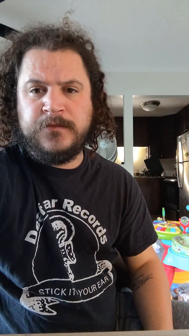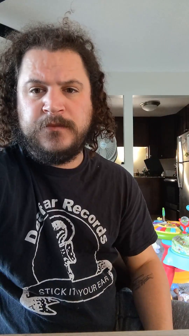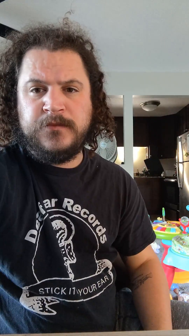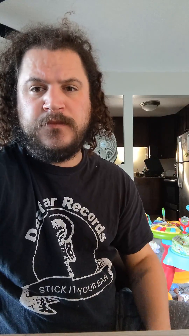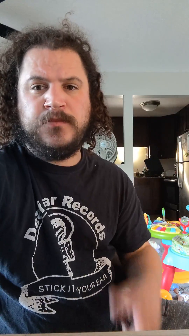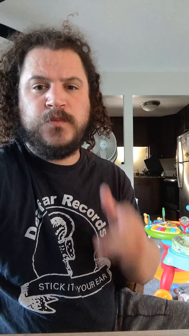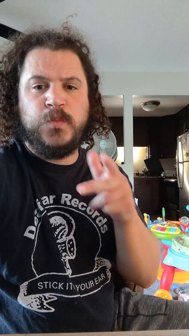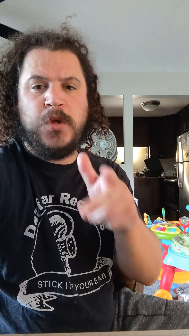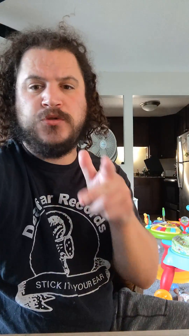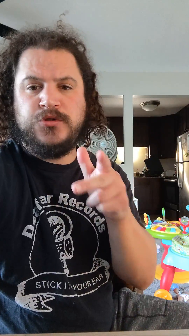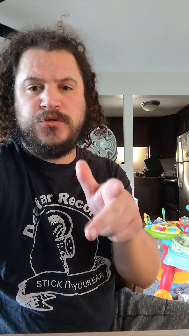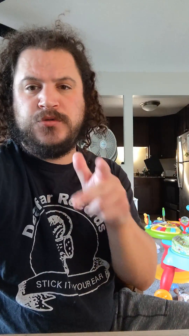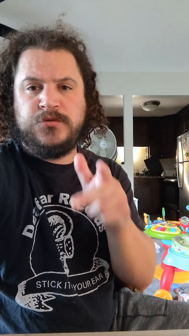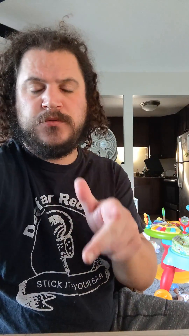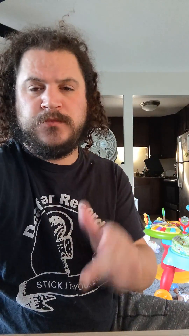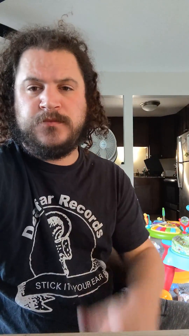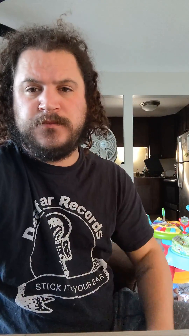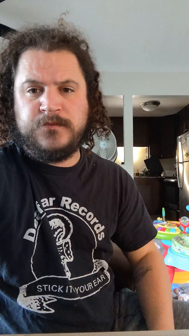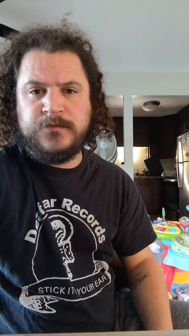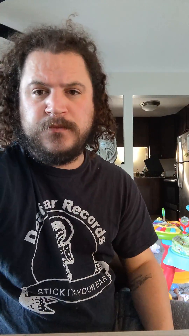garage